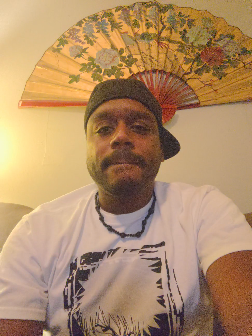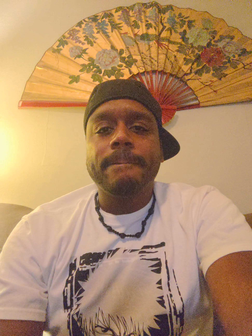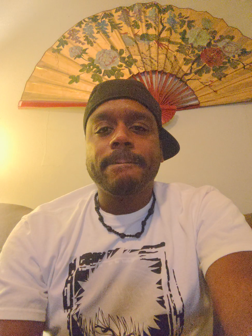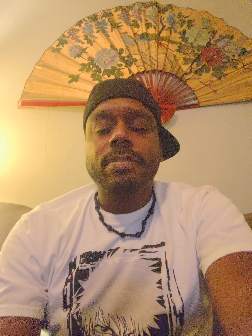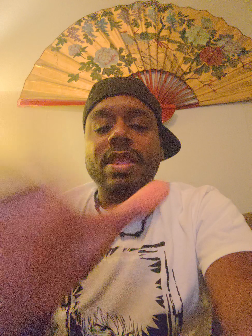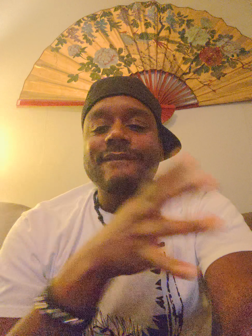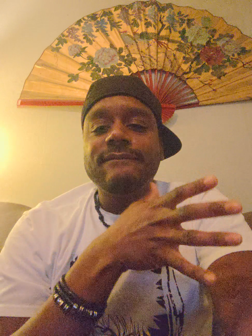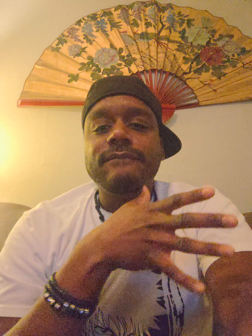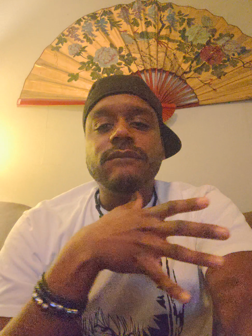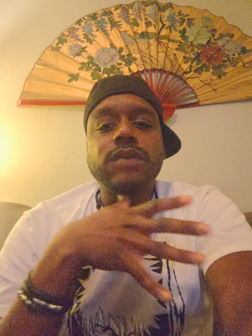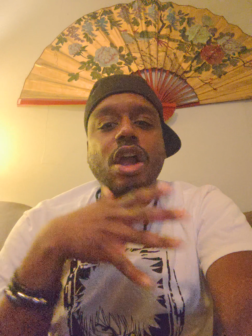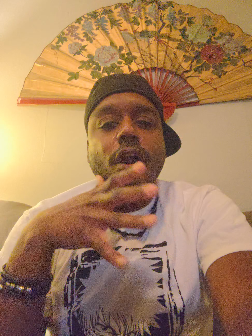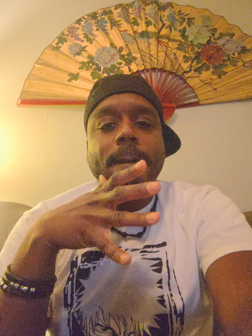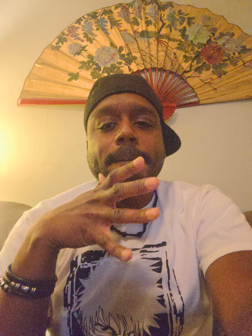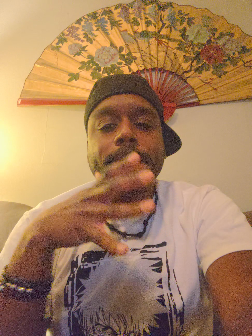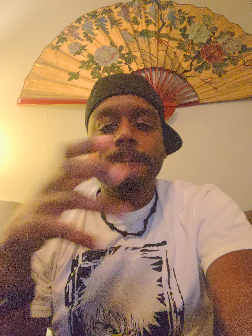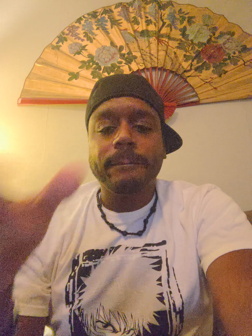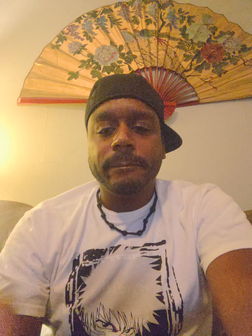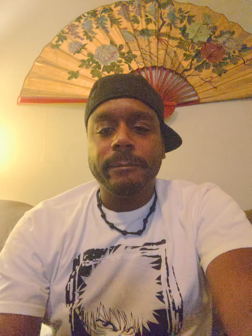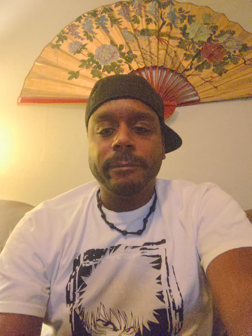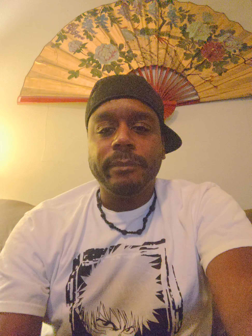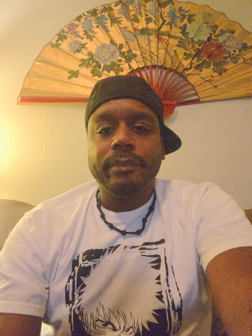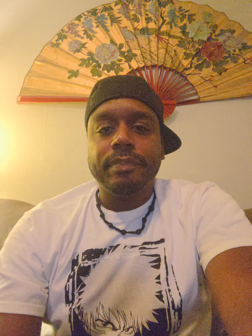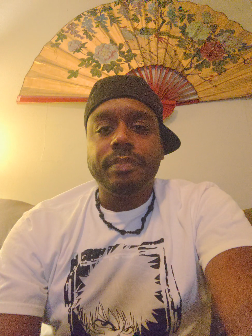farm